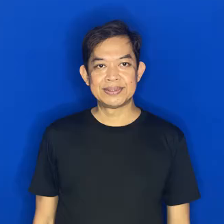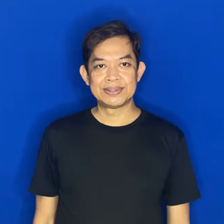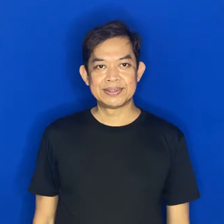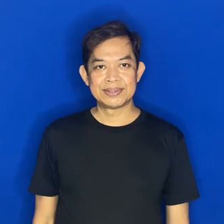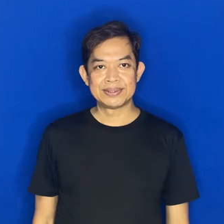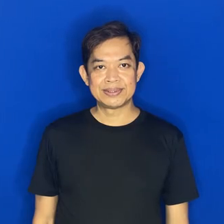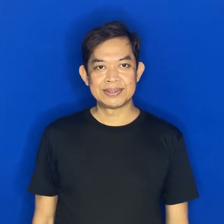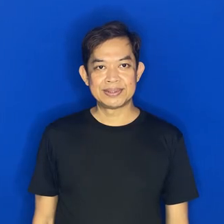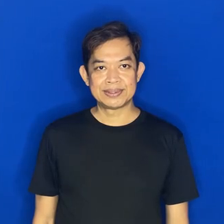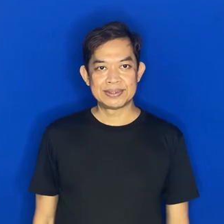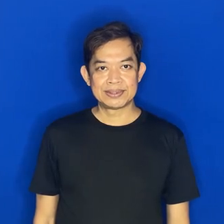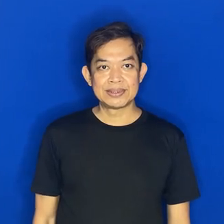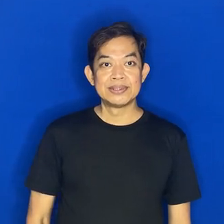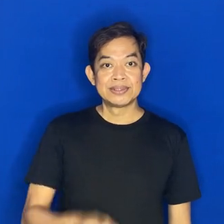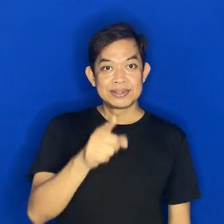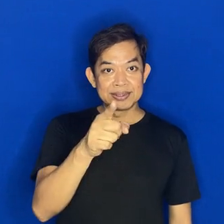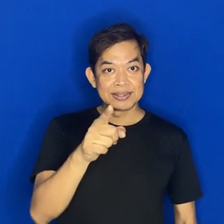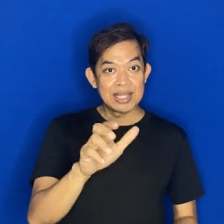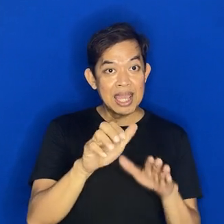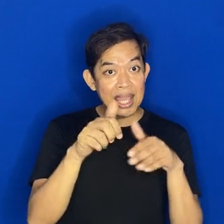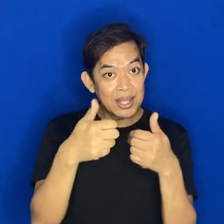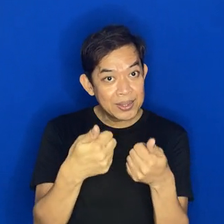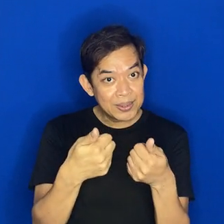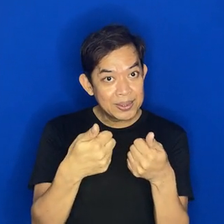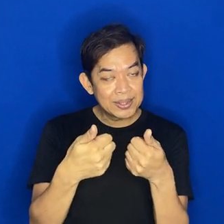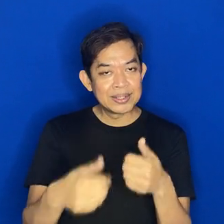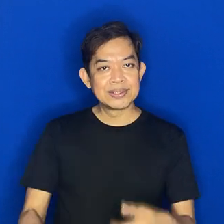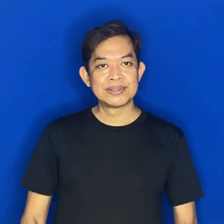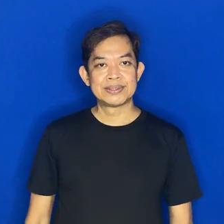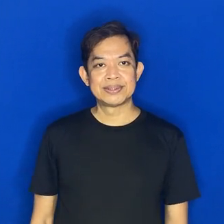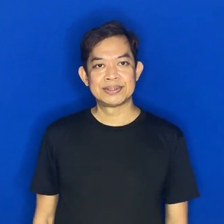how are you